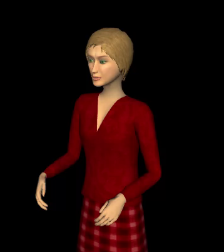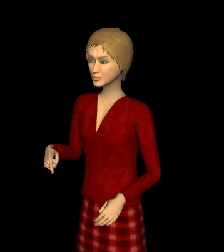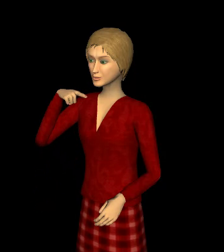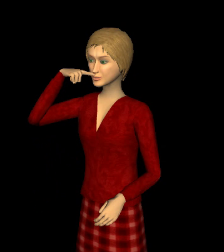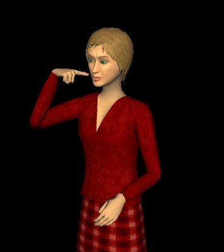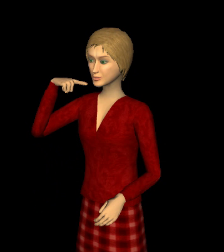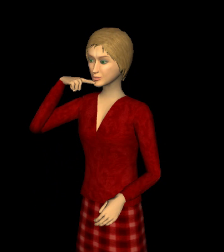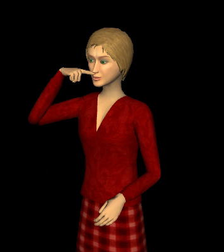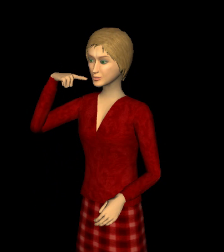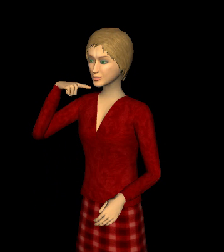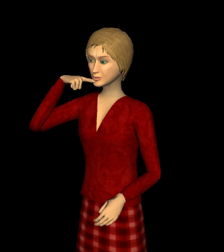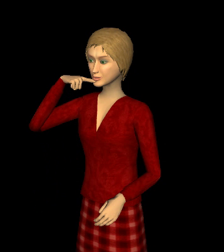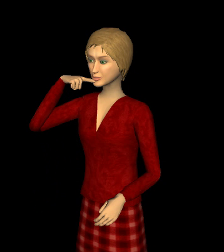يتحدث